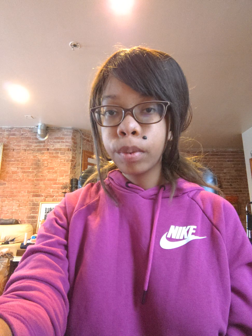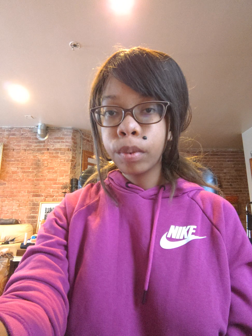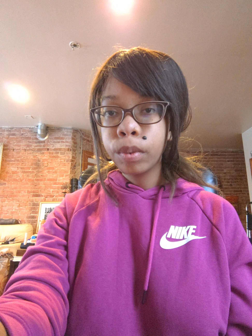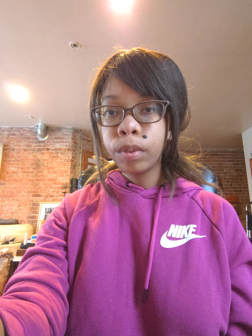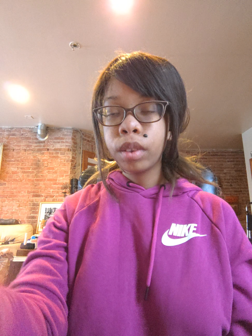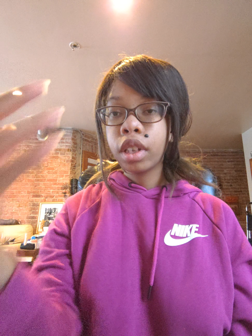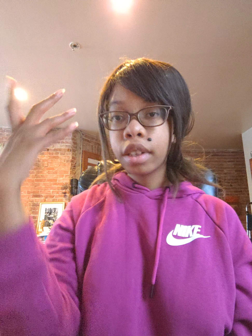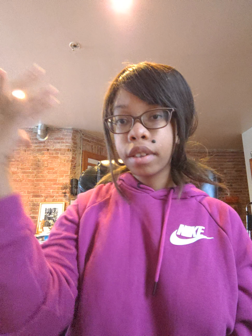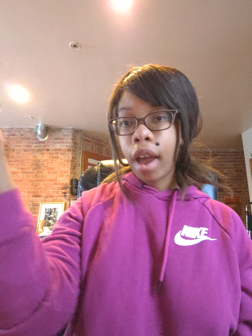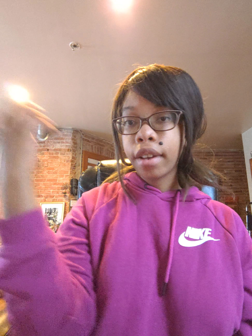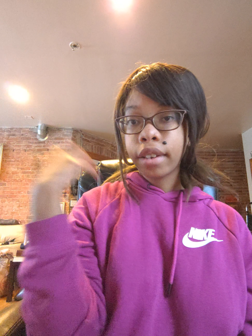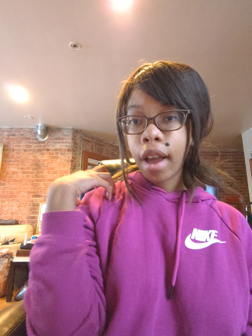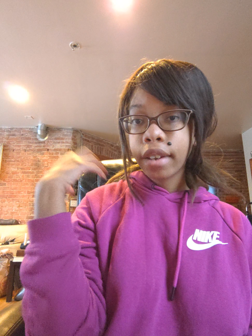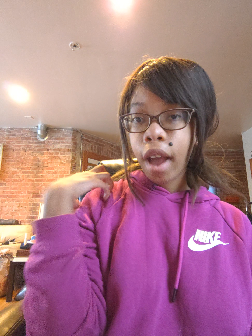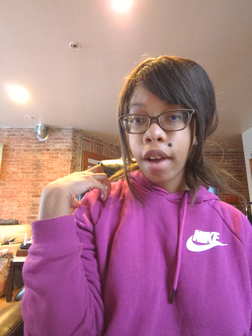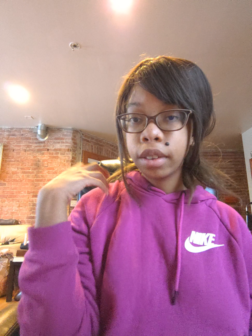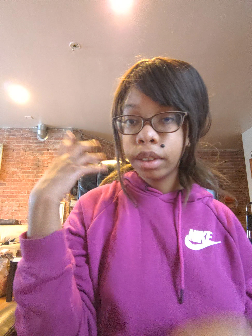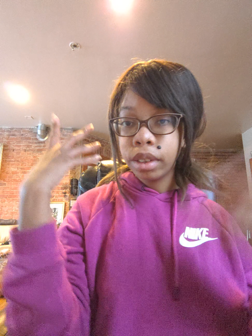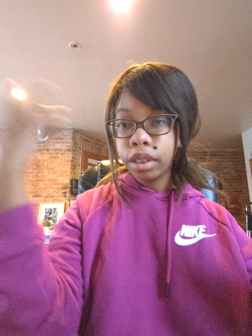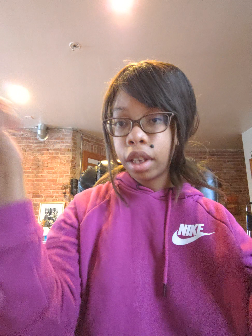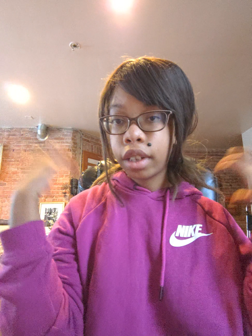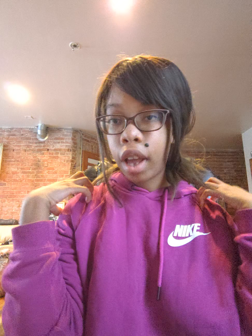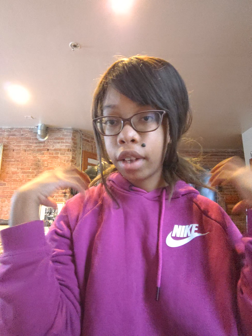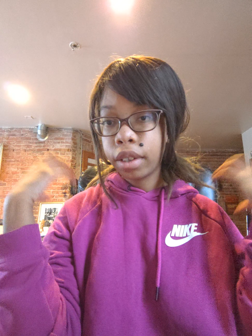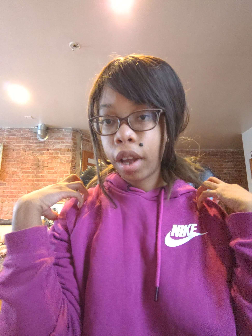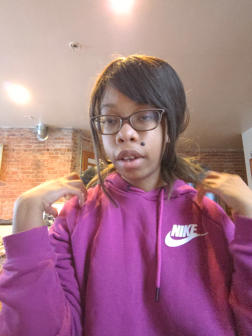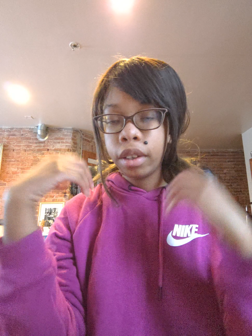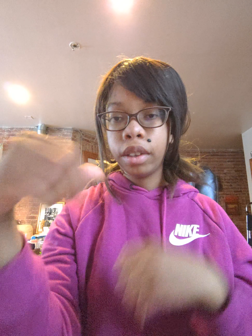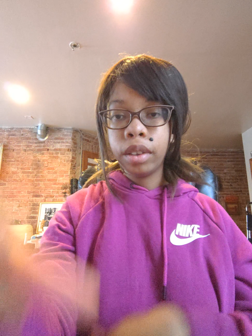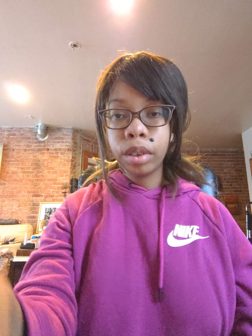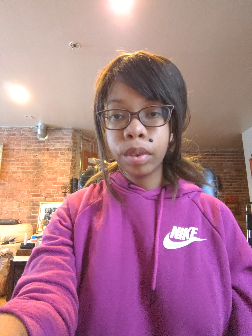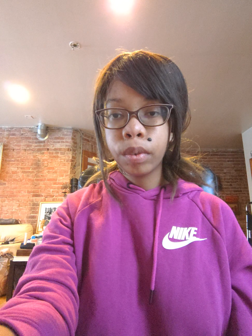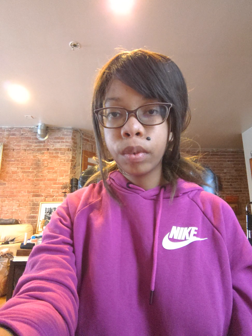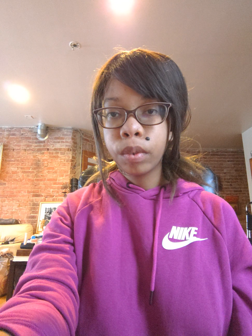outside